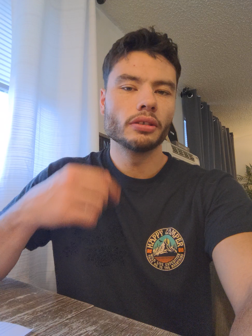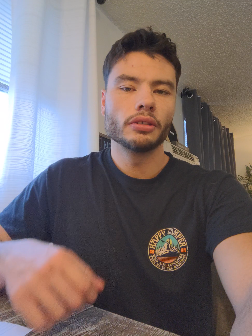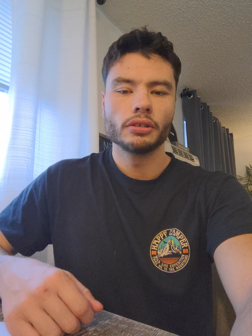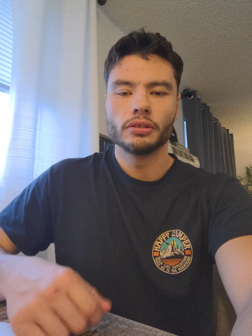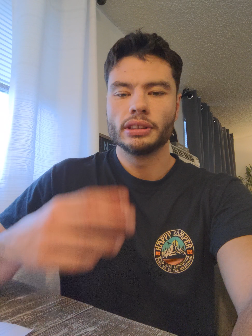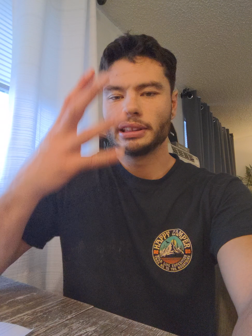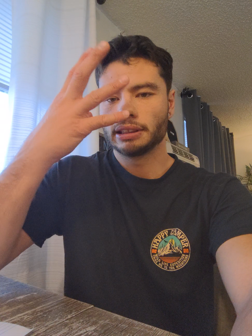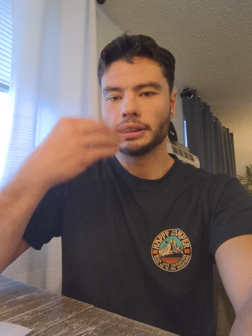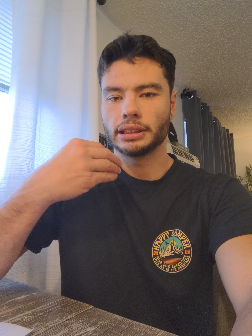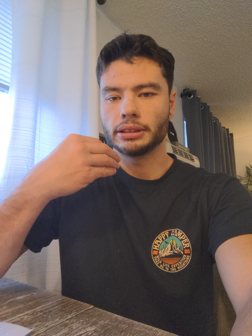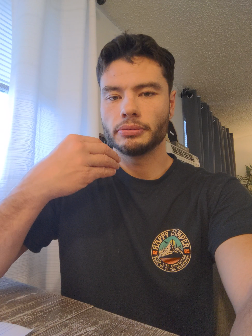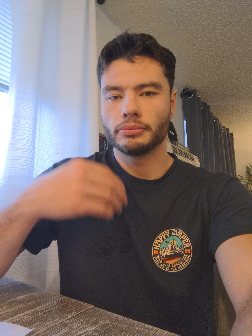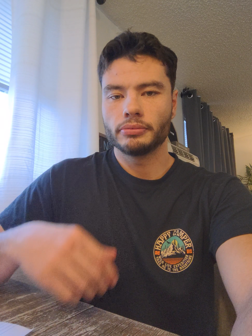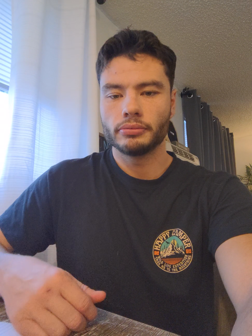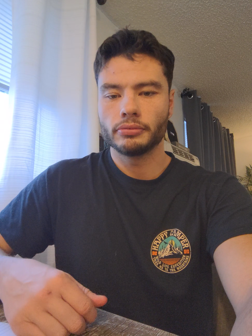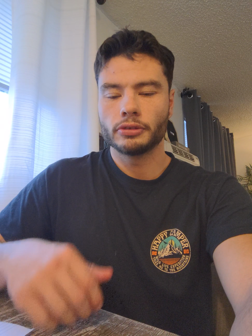sleep